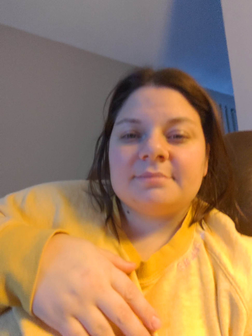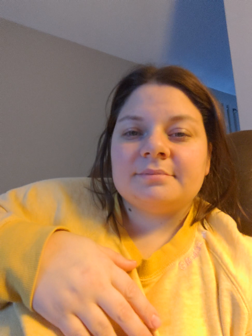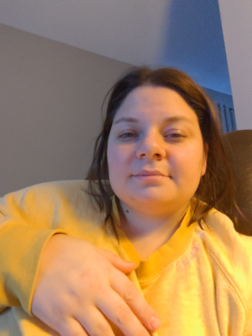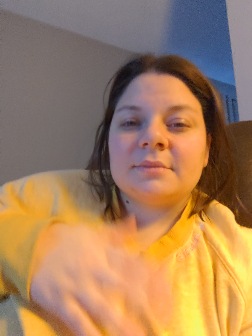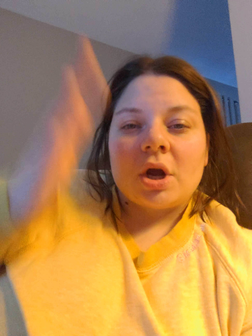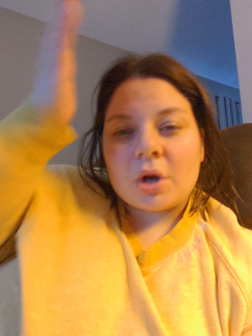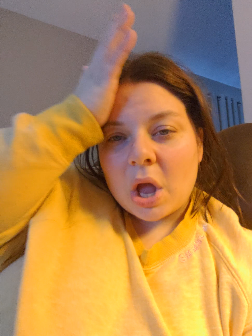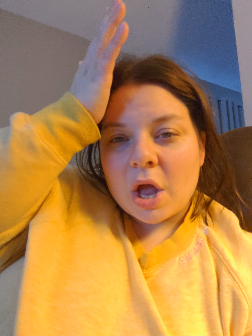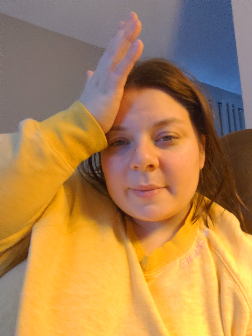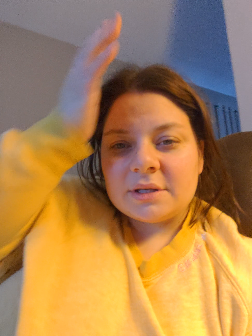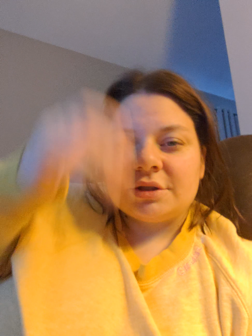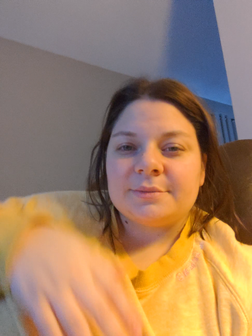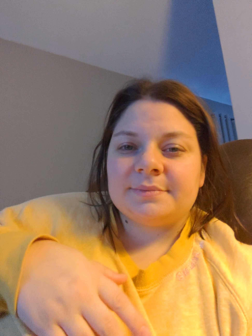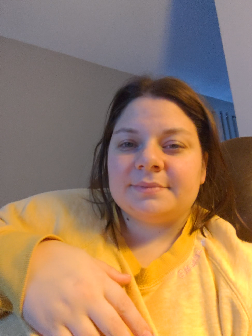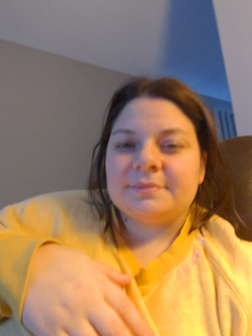garbage